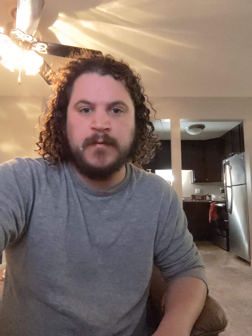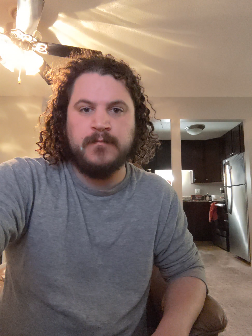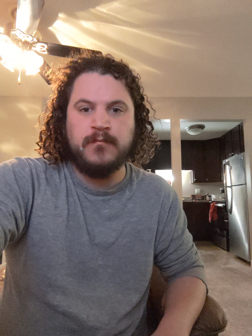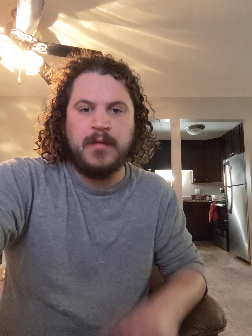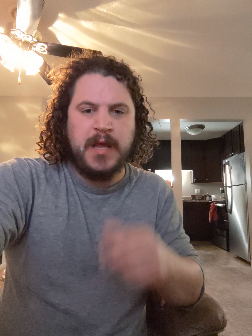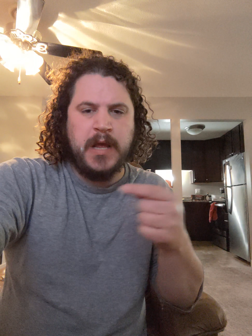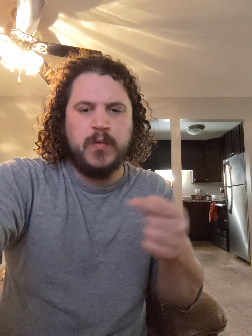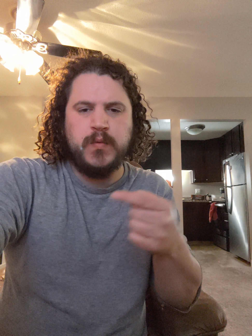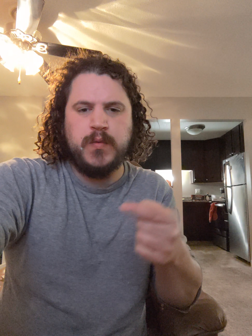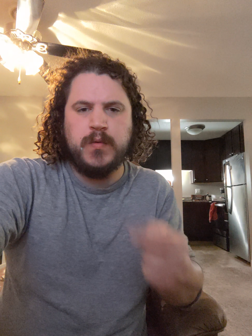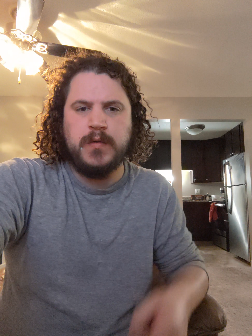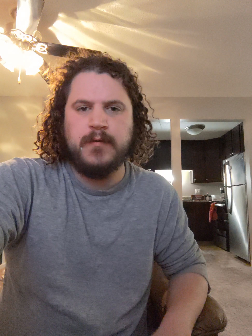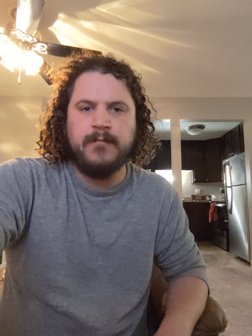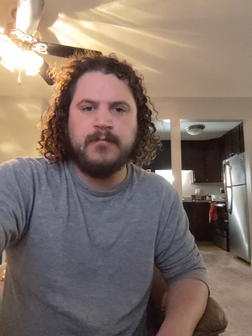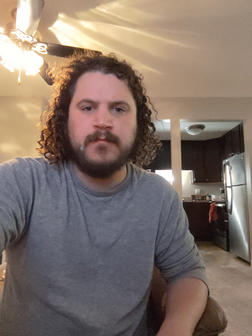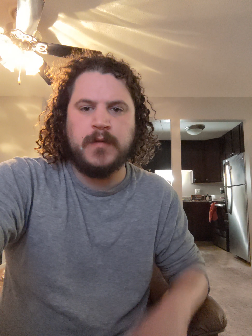owie